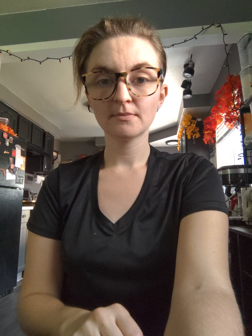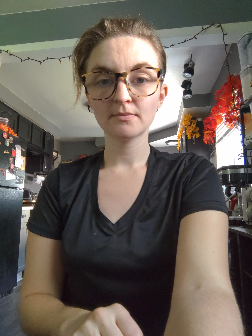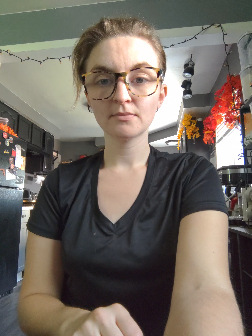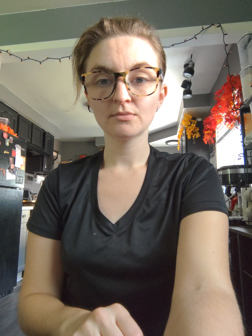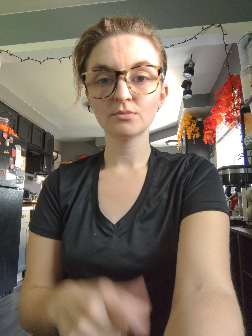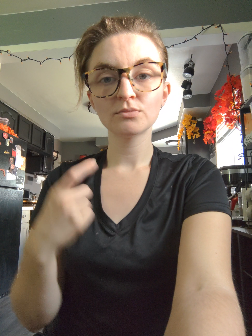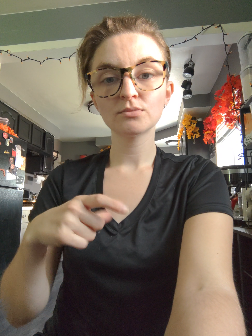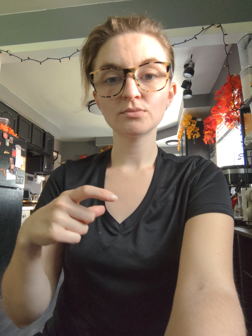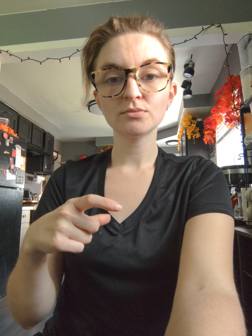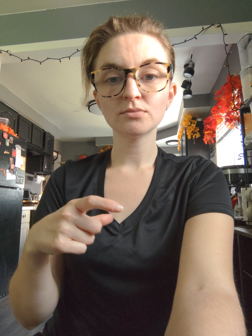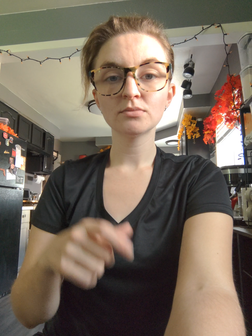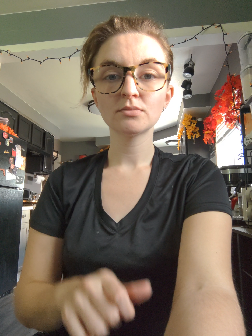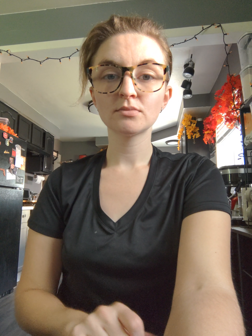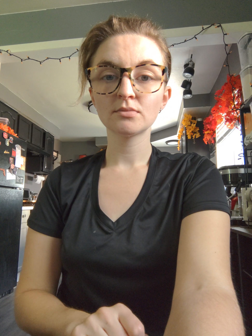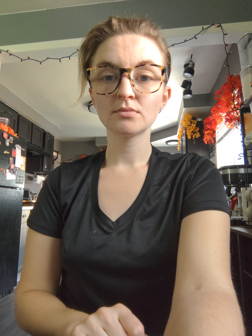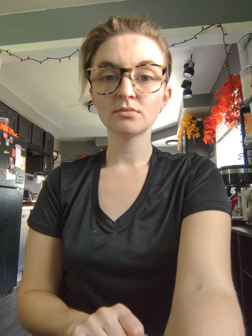plate